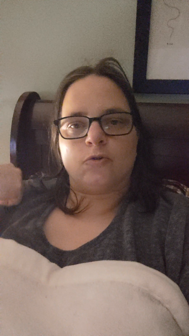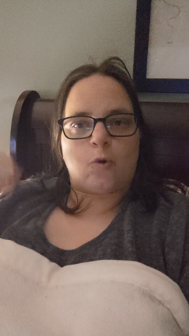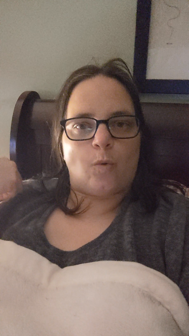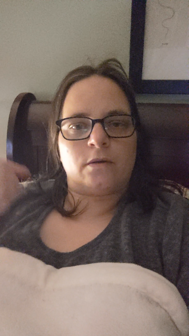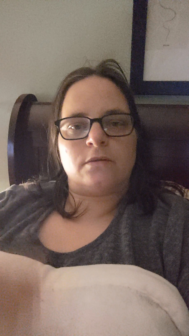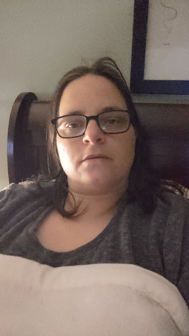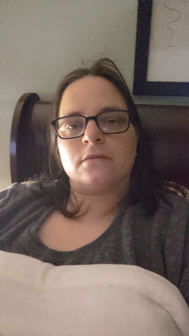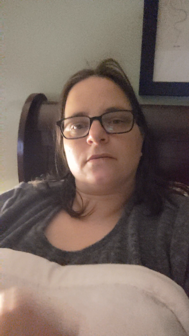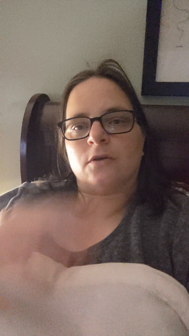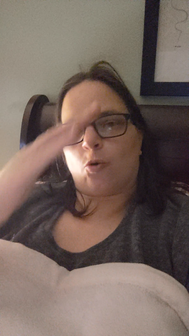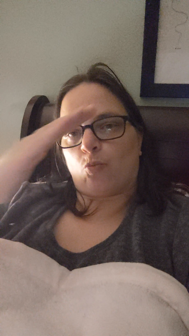roof